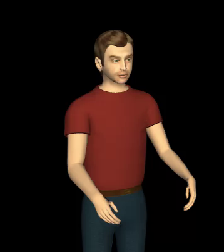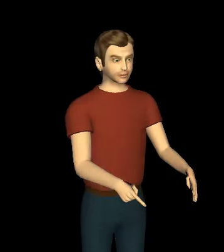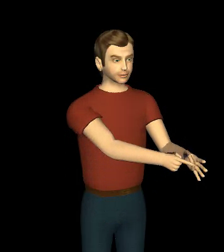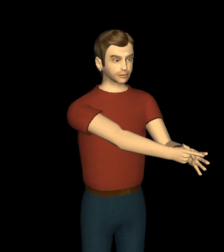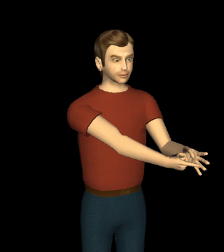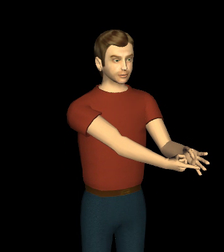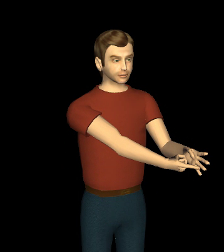موسم